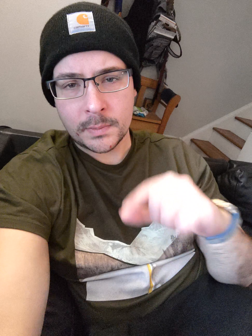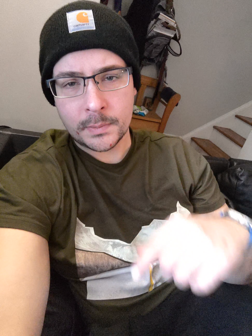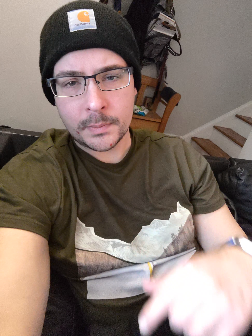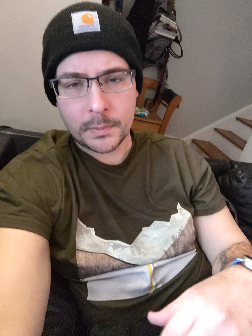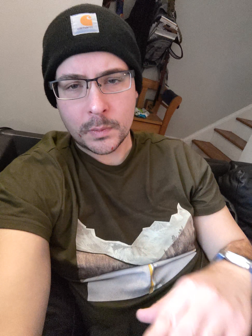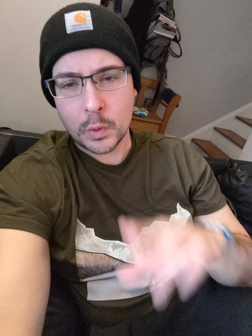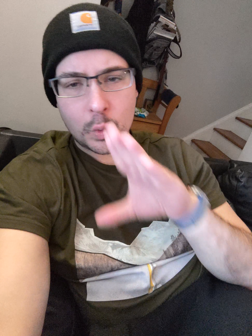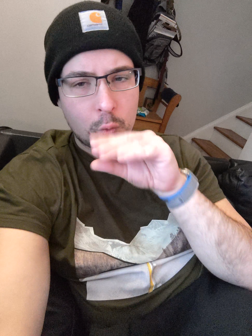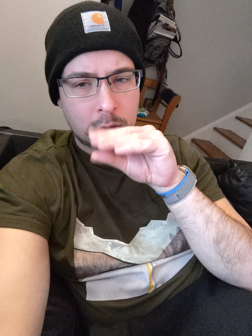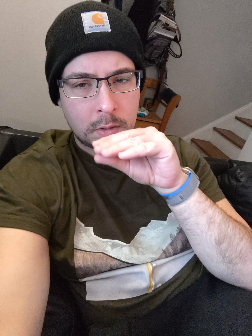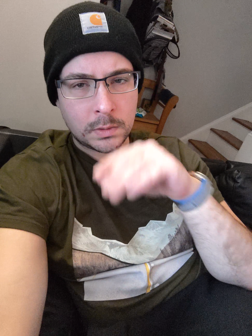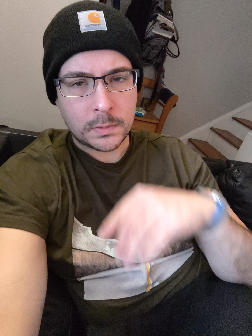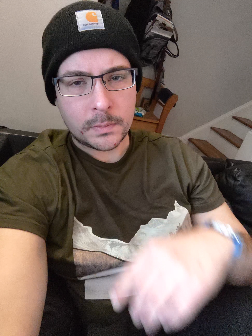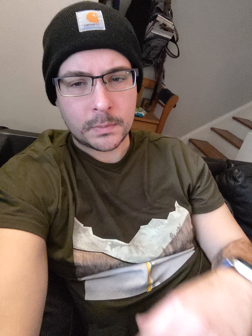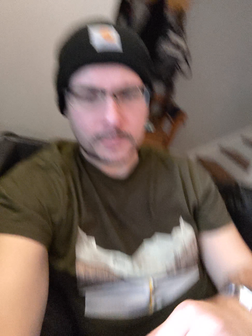goose